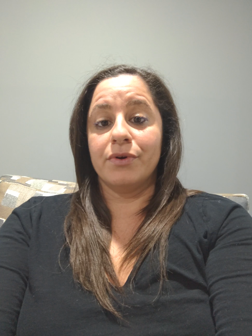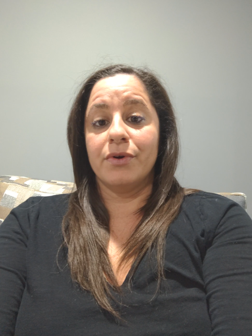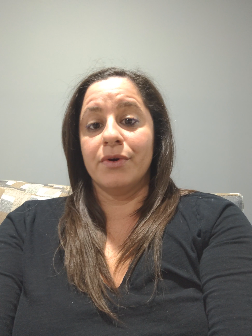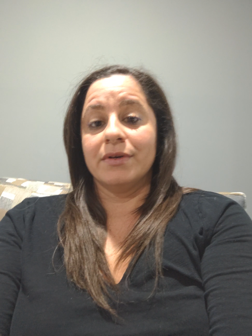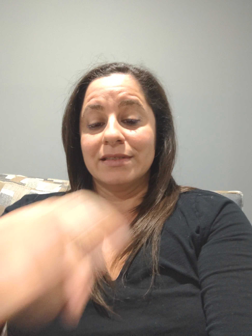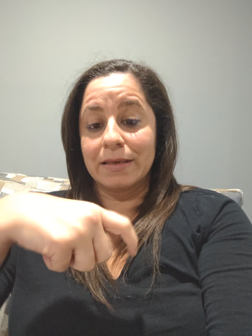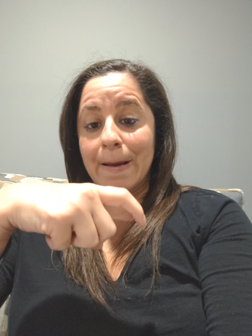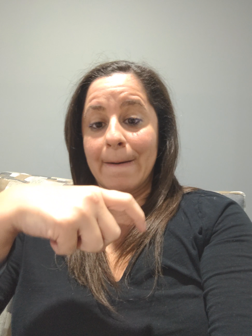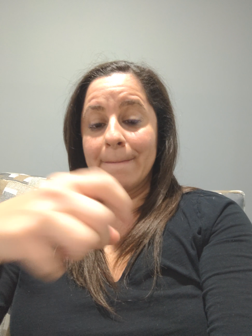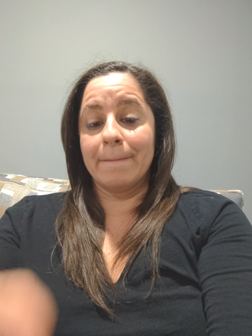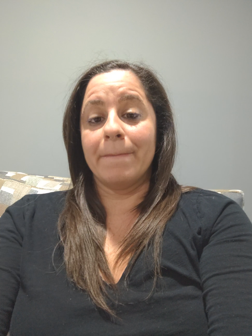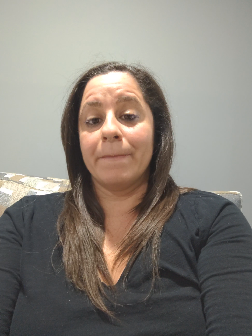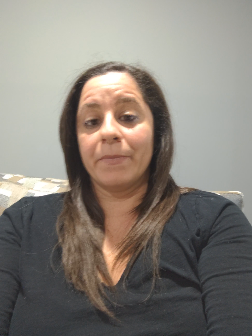time